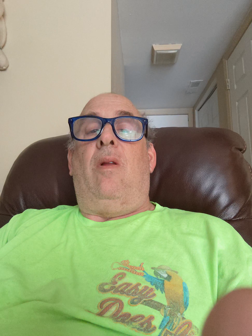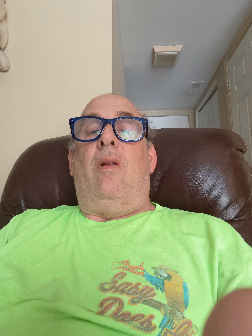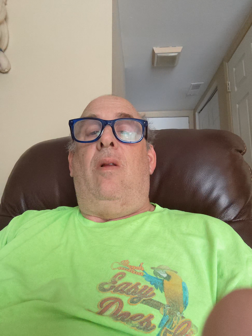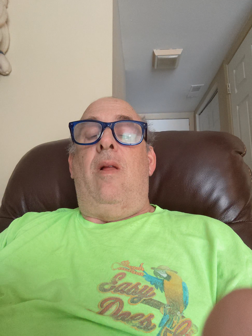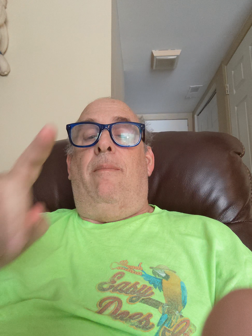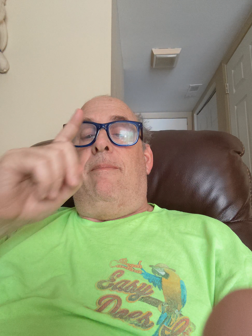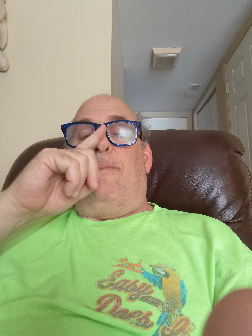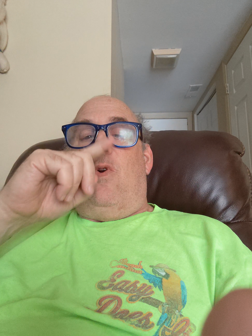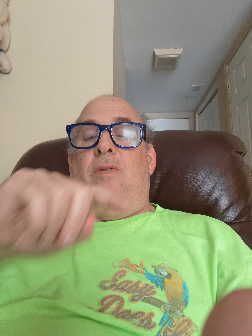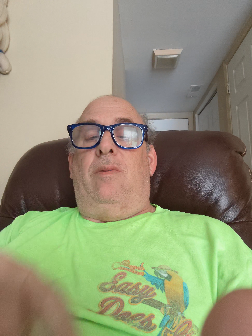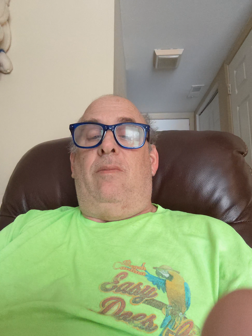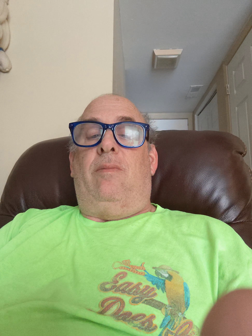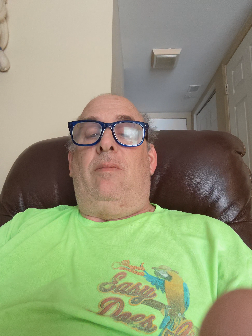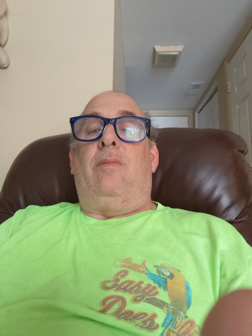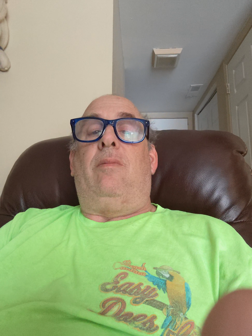mouse